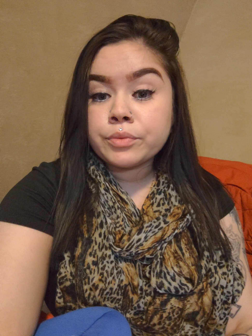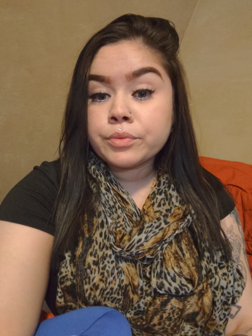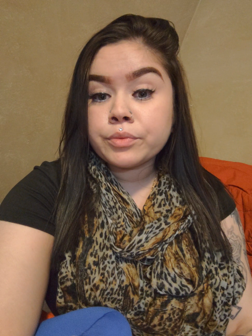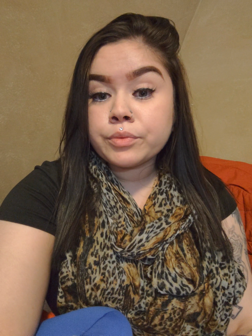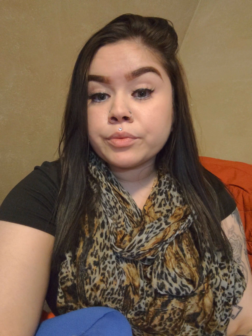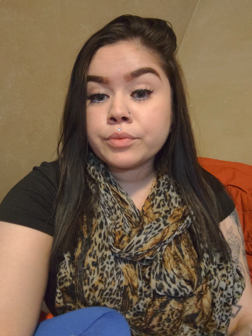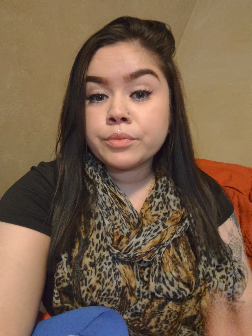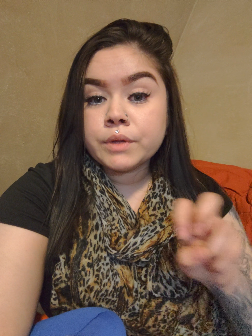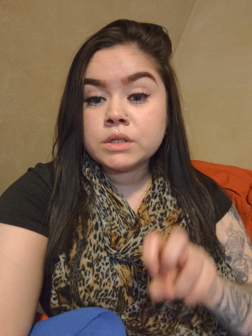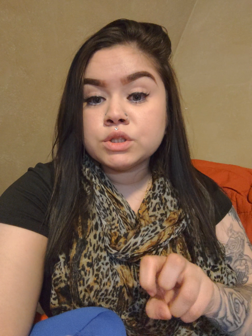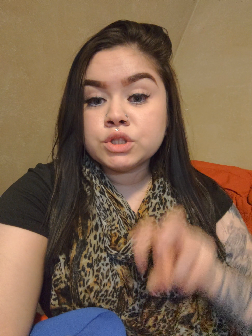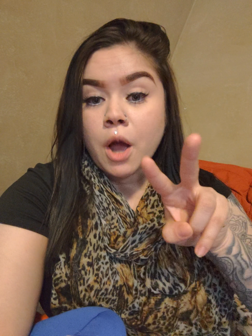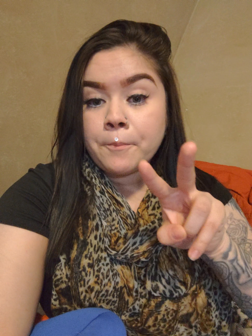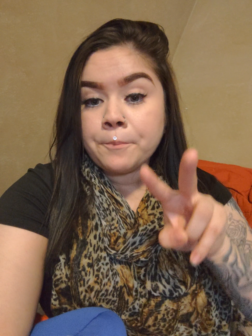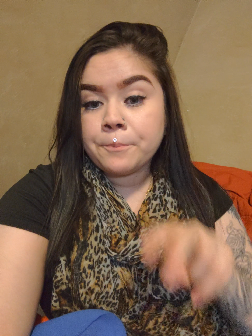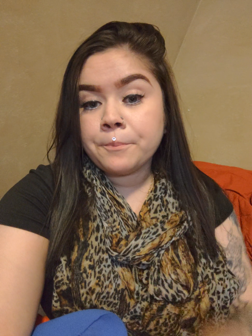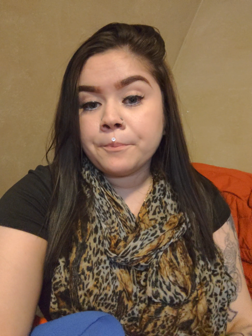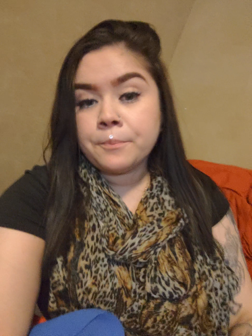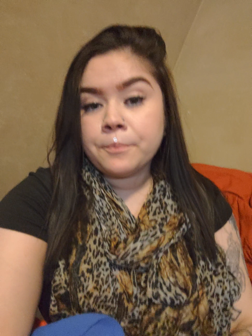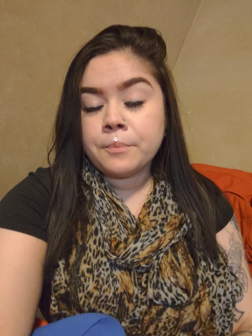jump